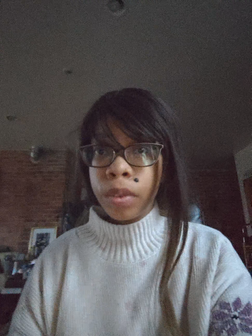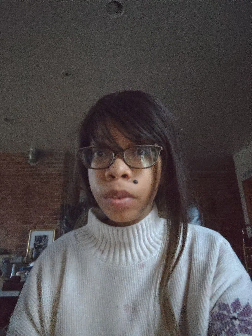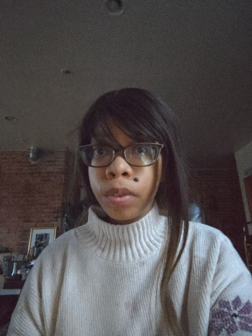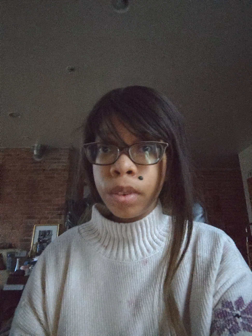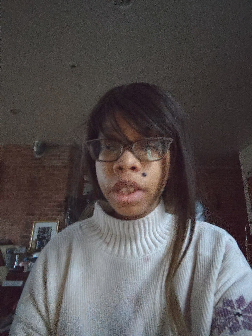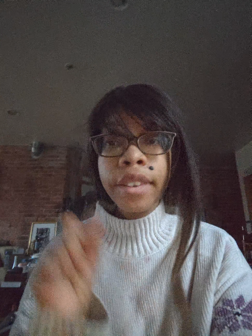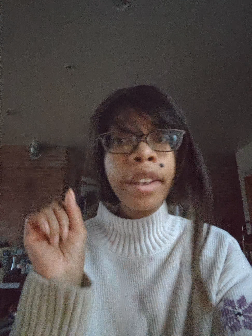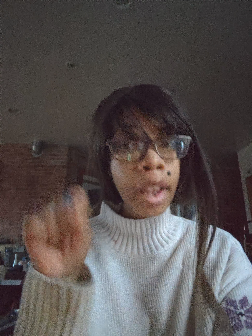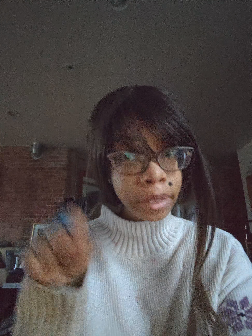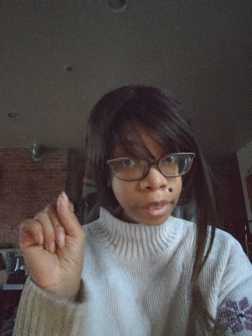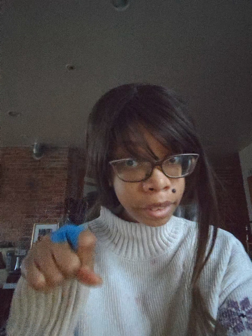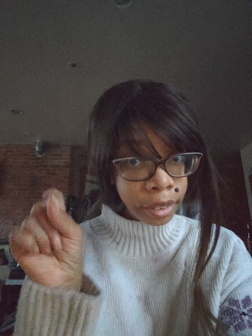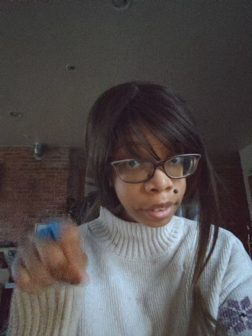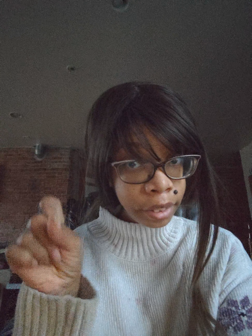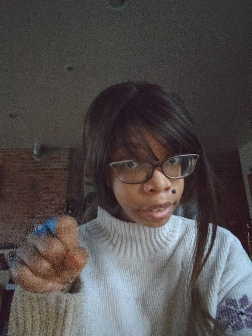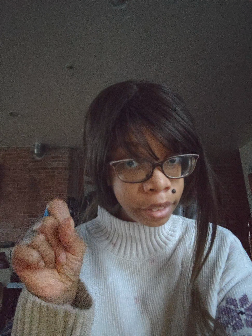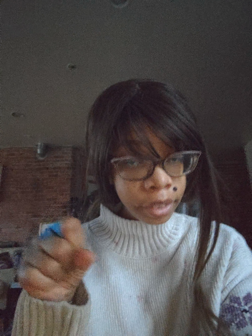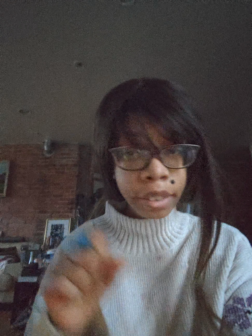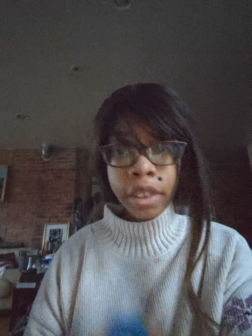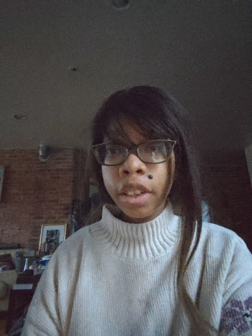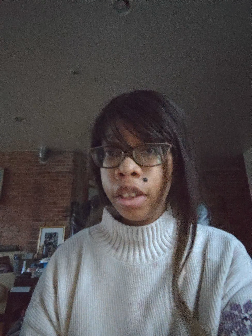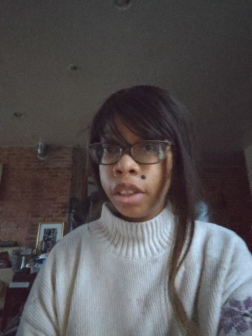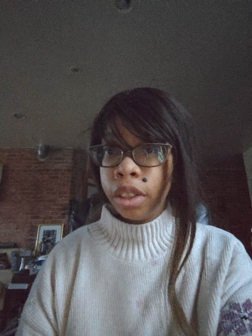yes